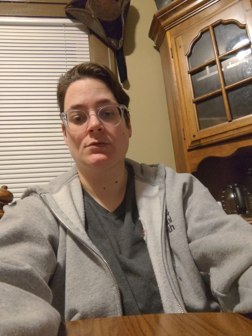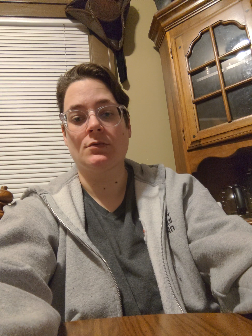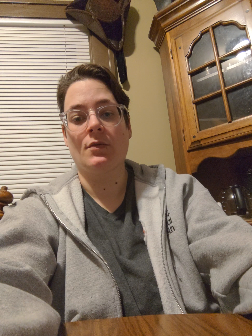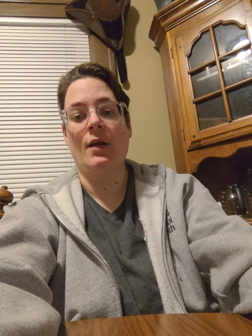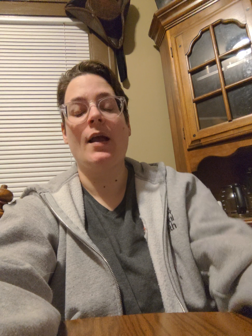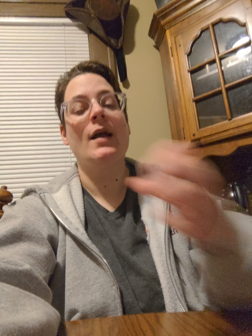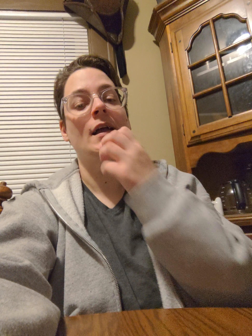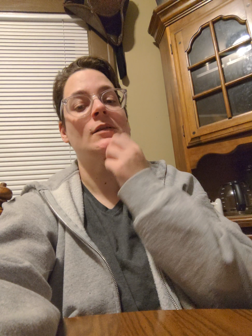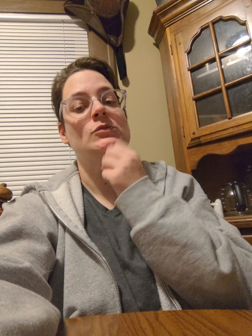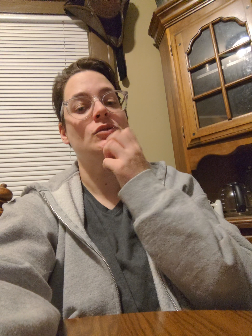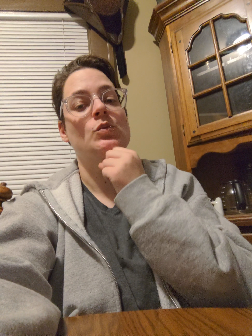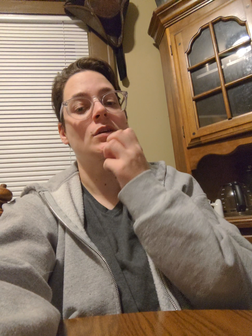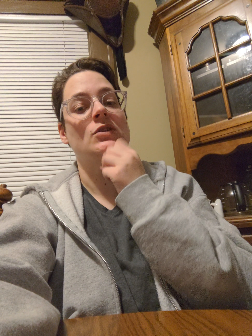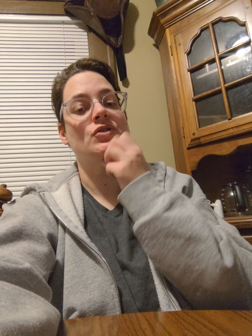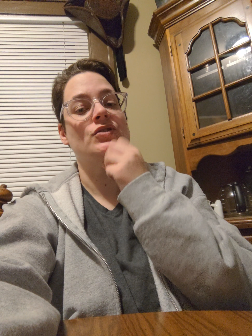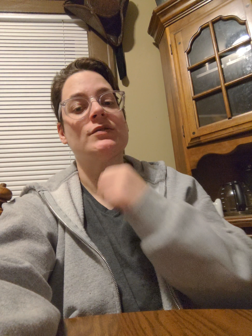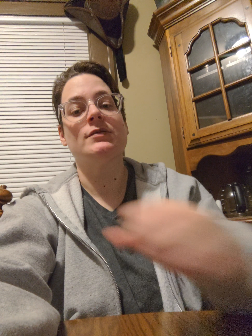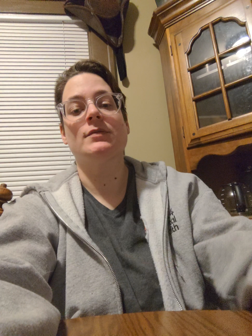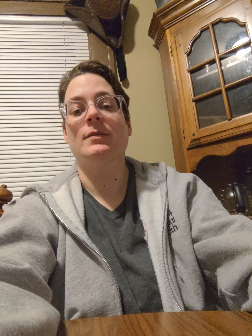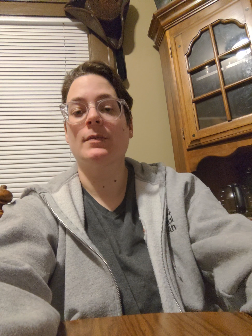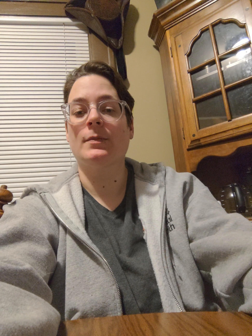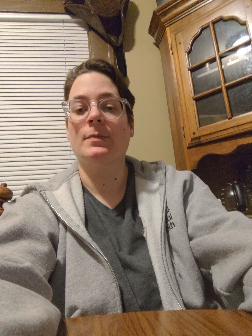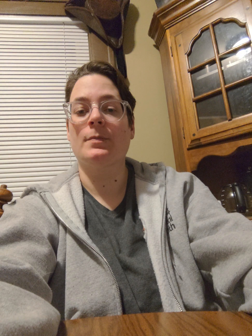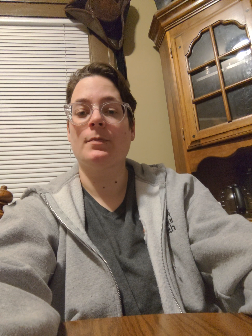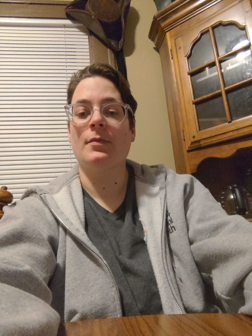underwear